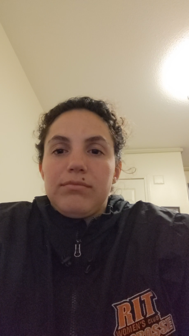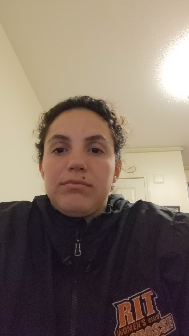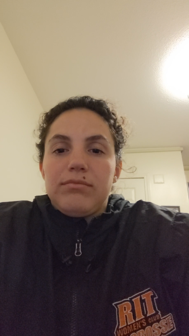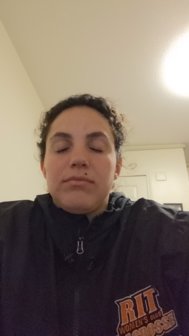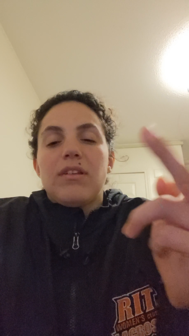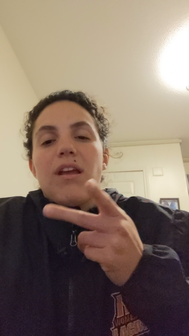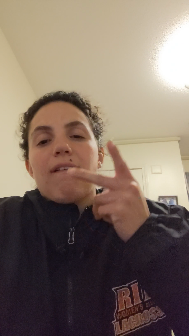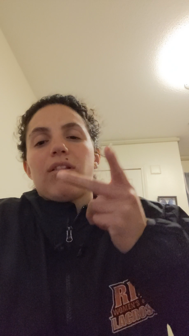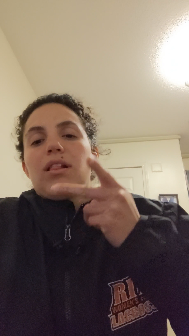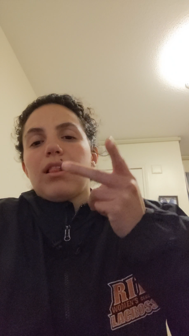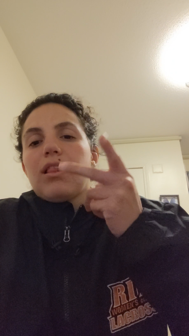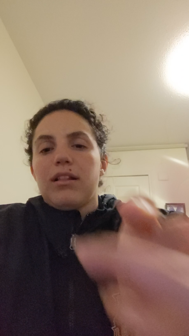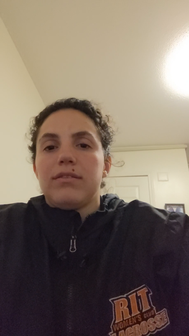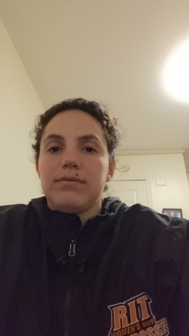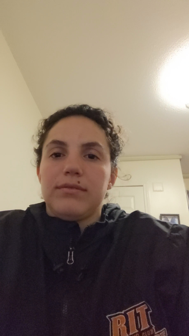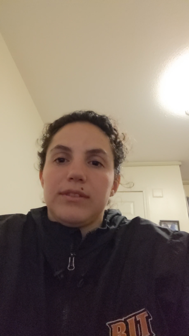careful